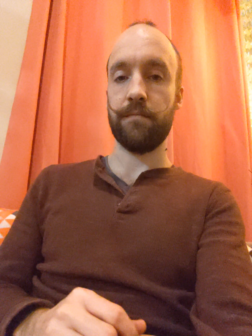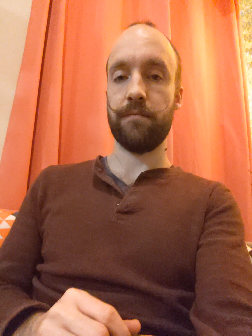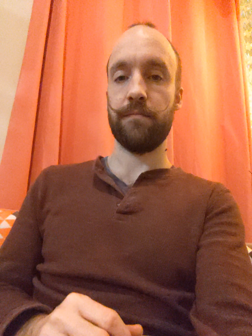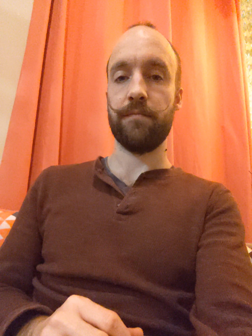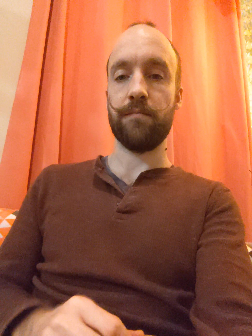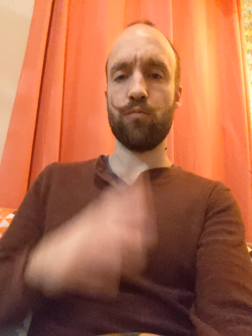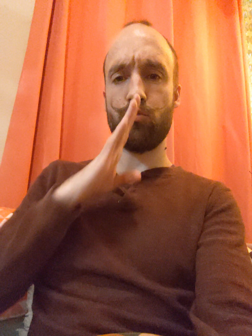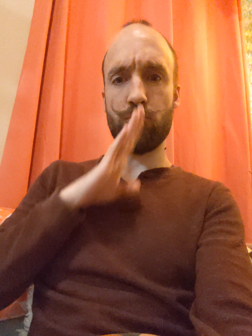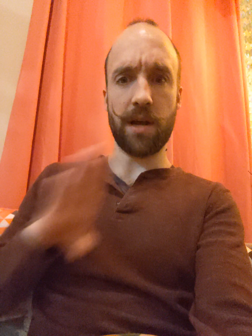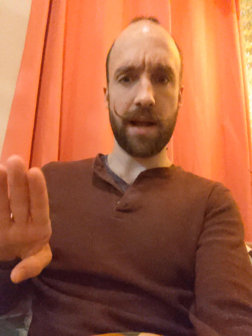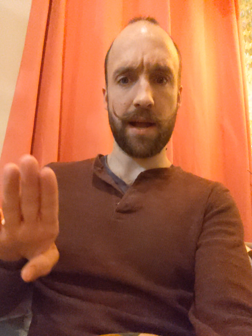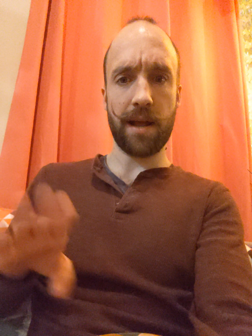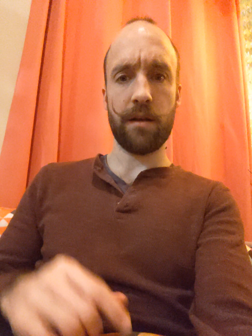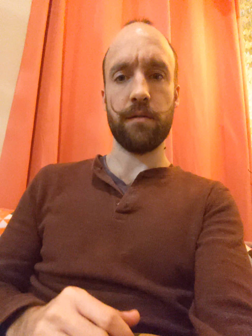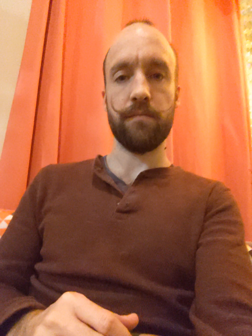quiet